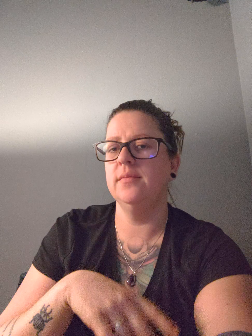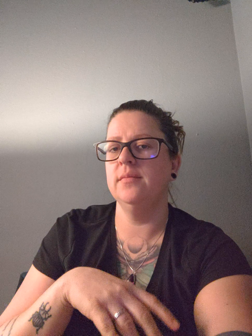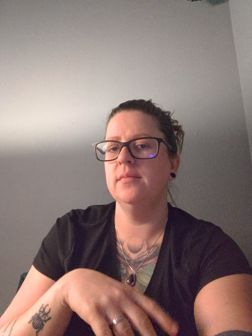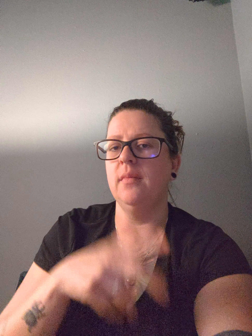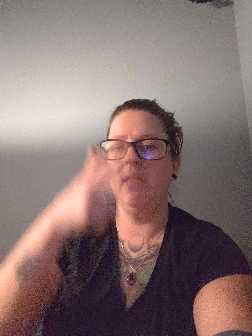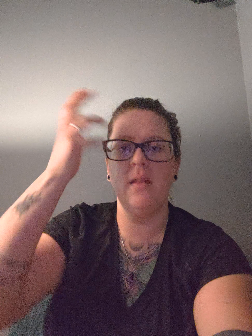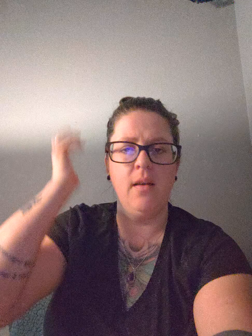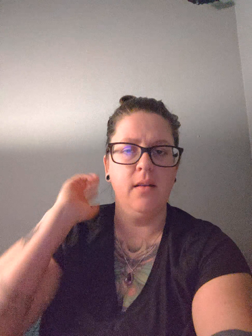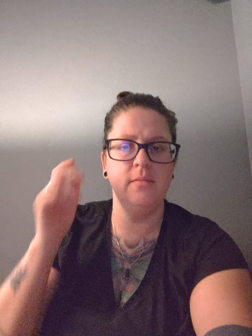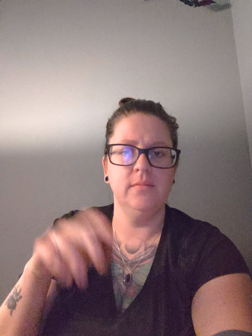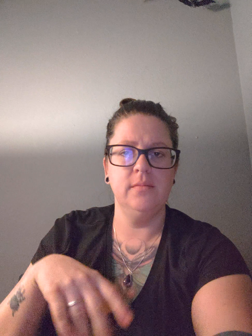lion